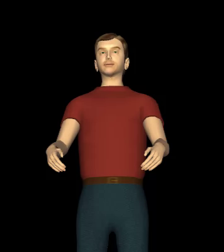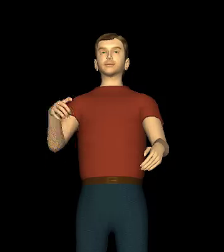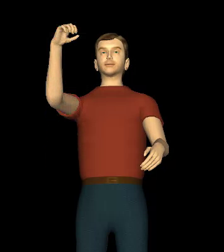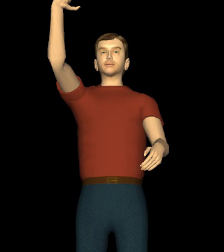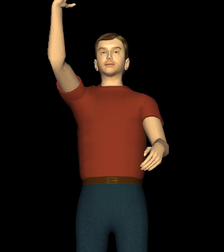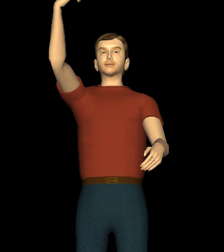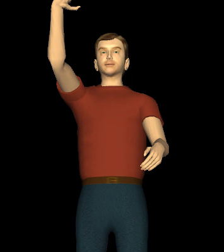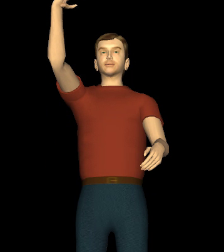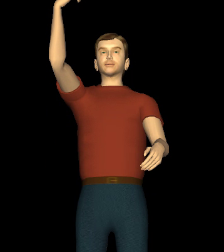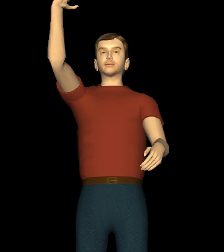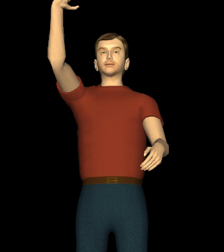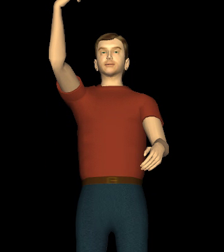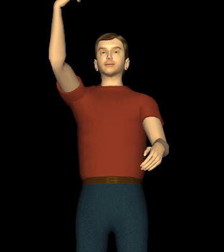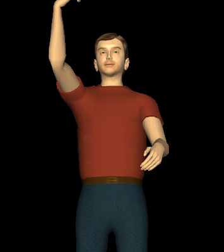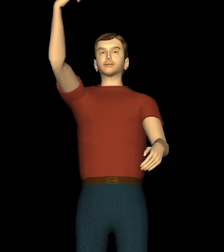شمس